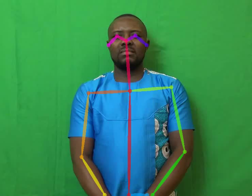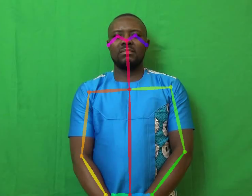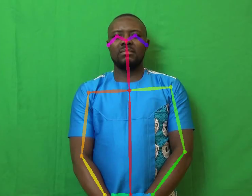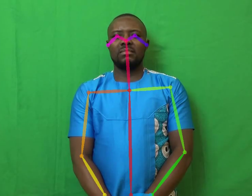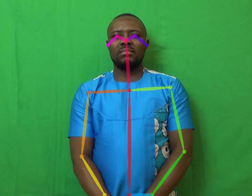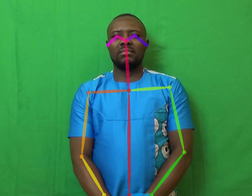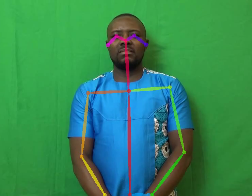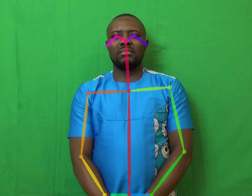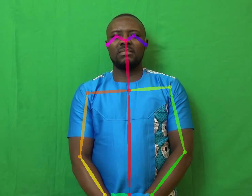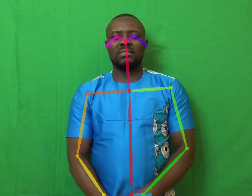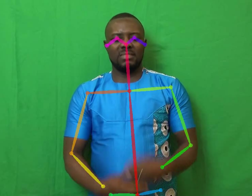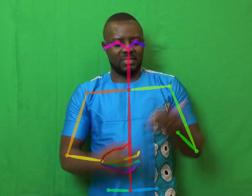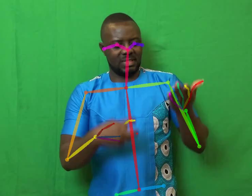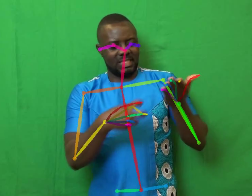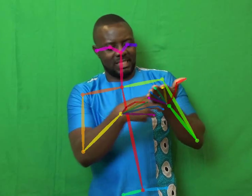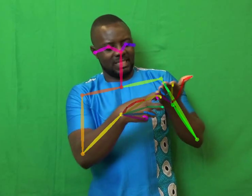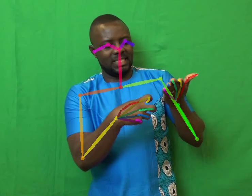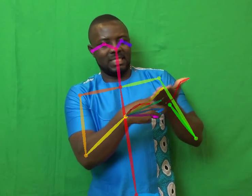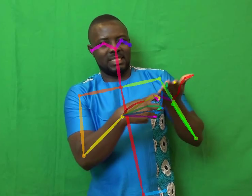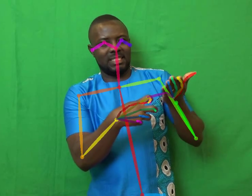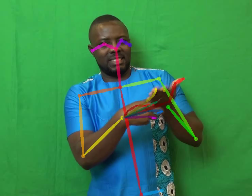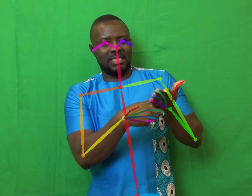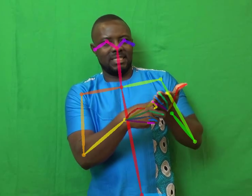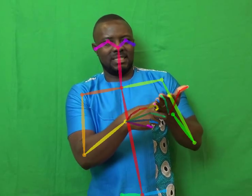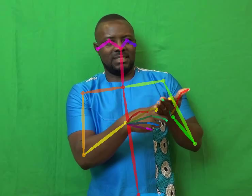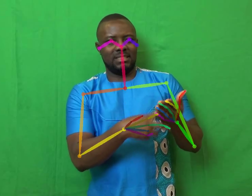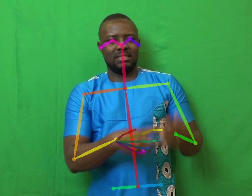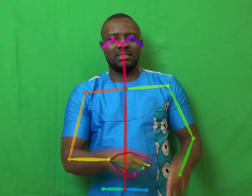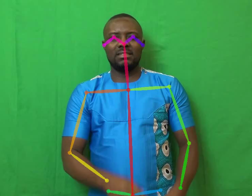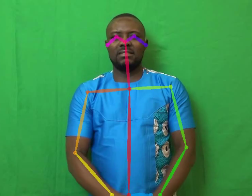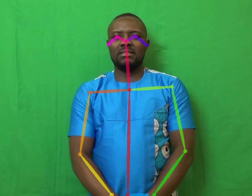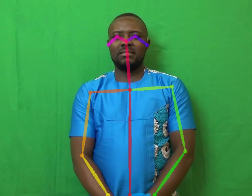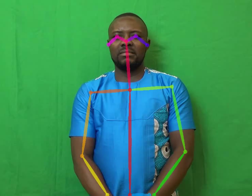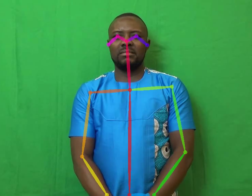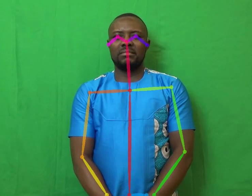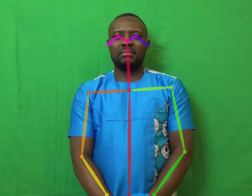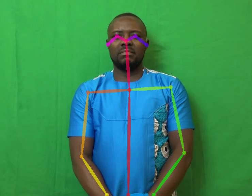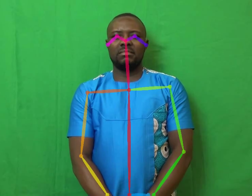ticket